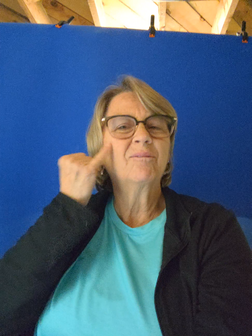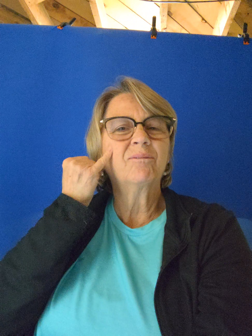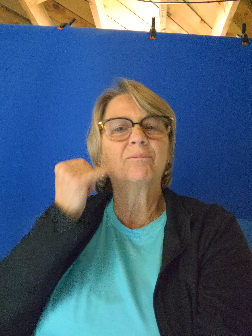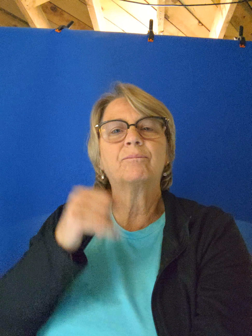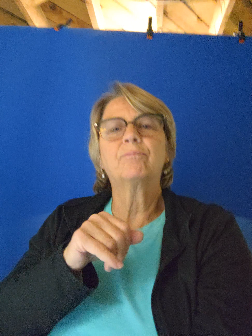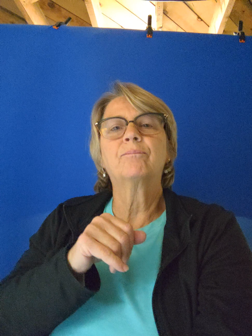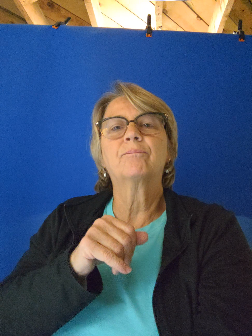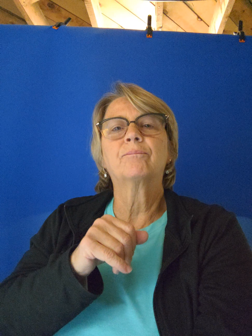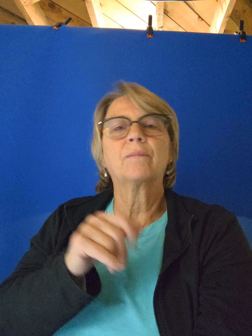if